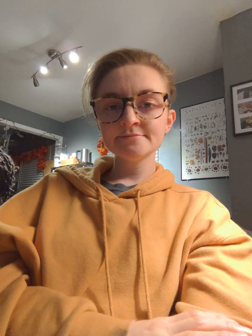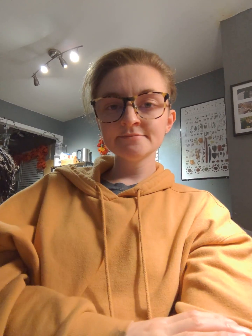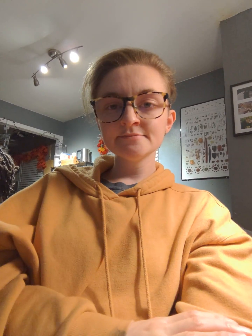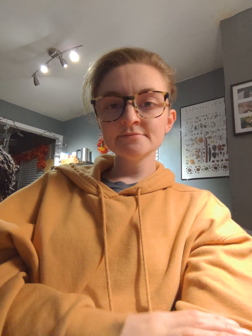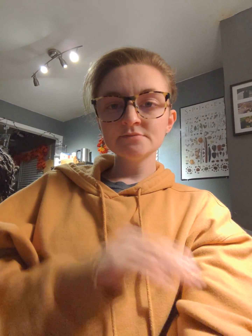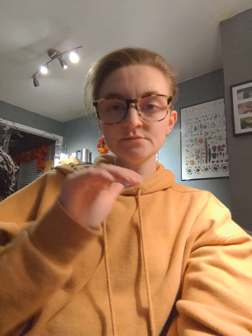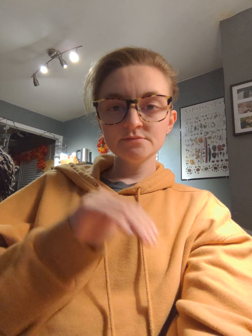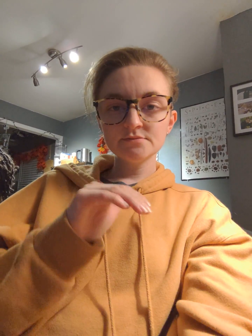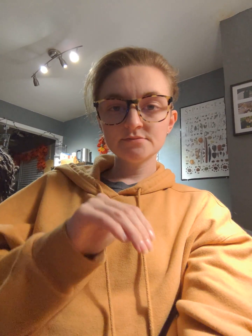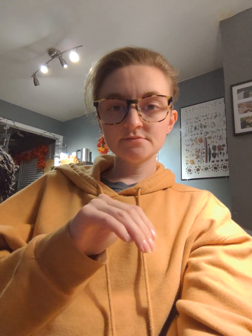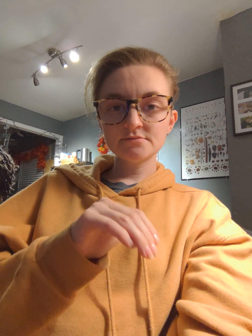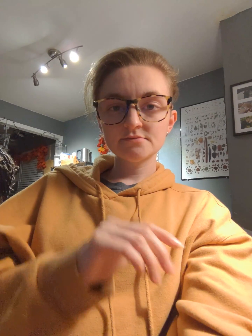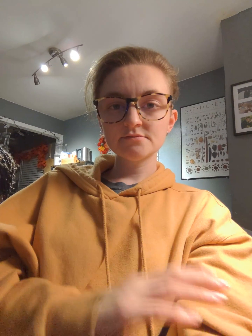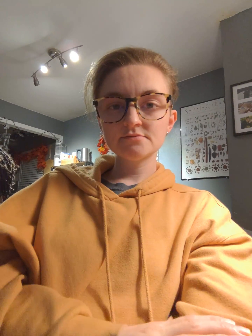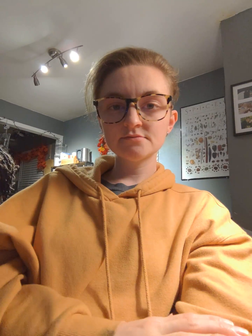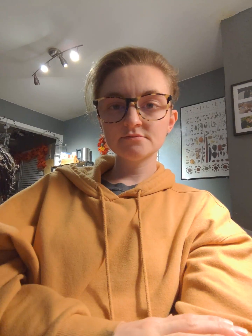doctor